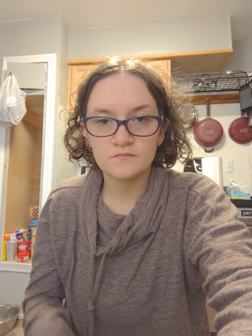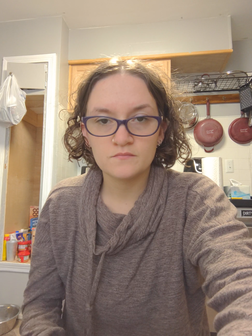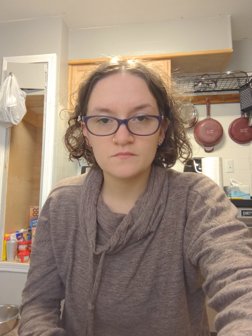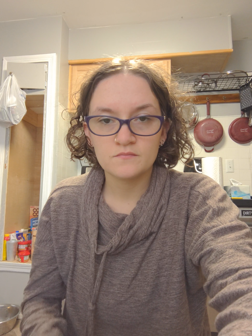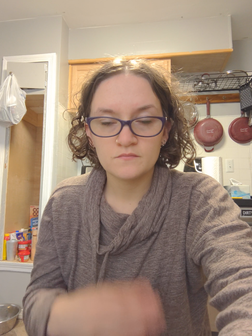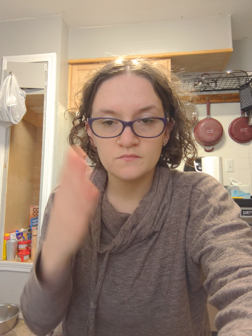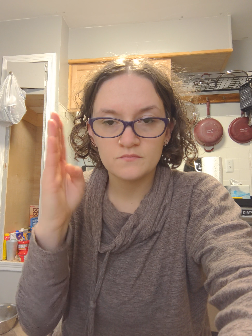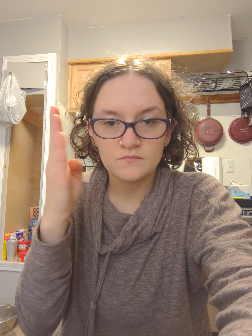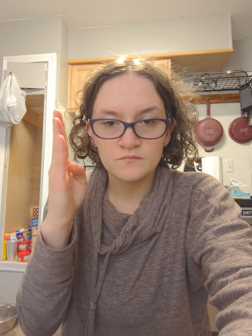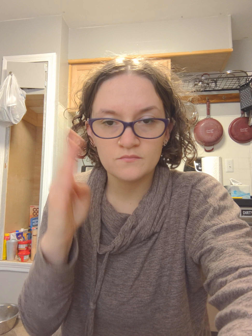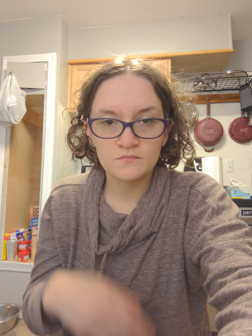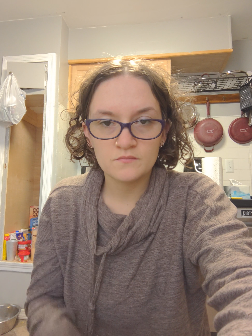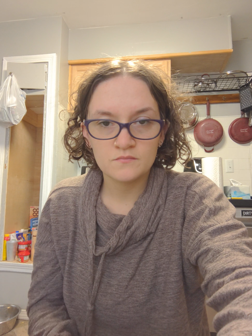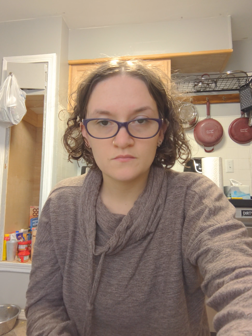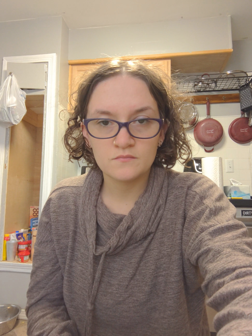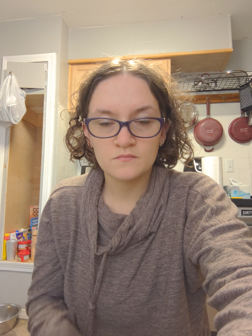blue